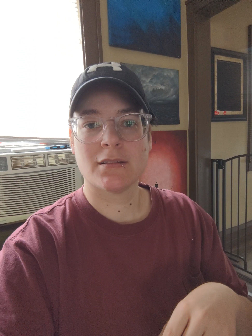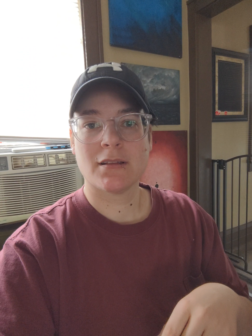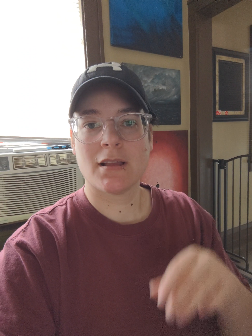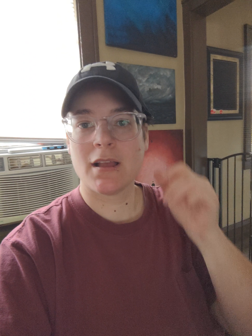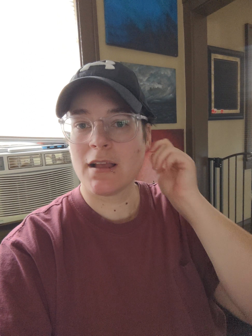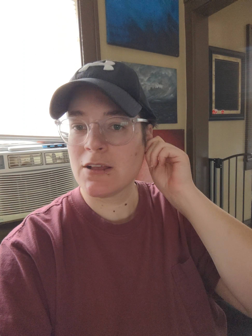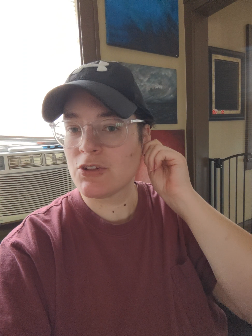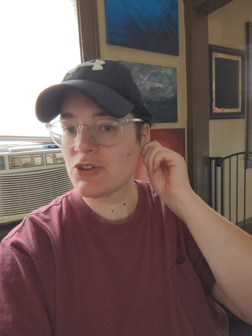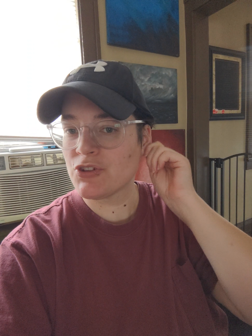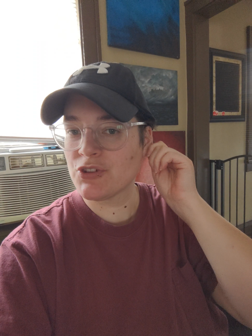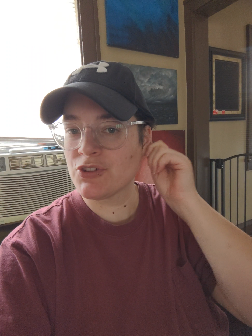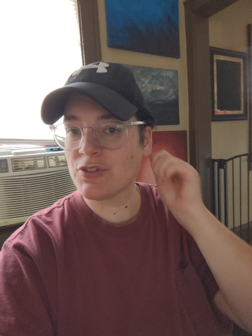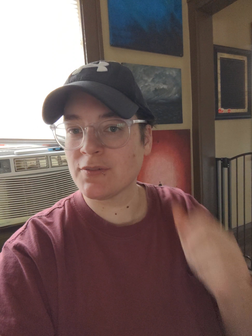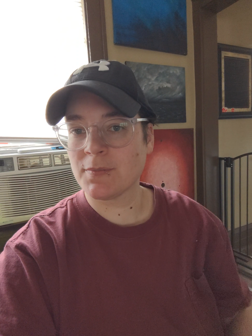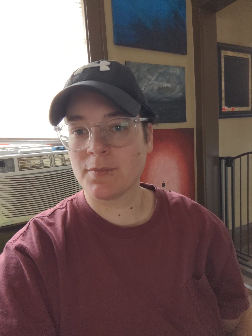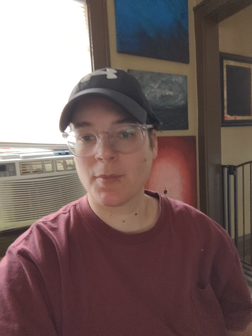ear